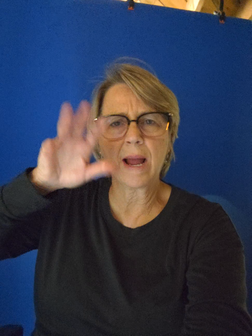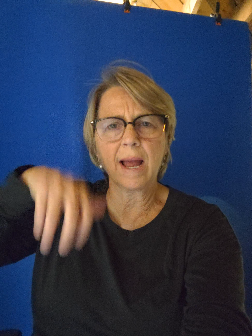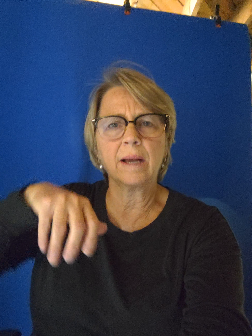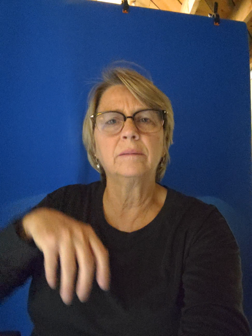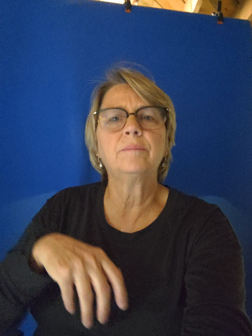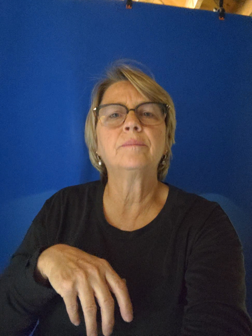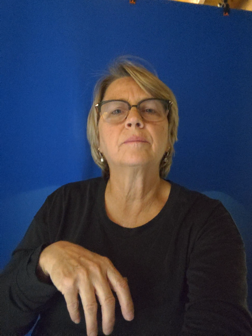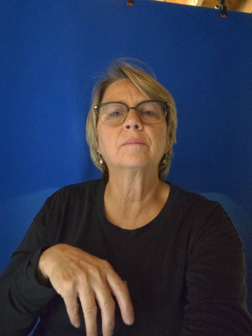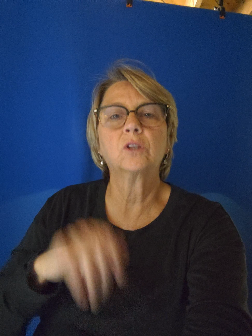rain